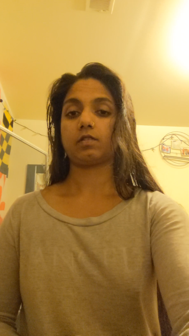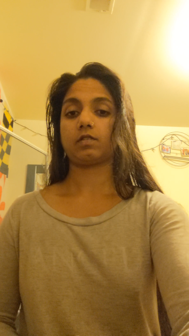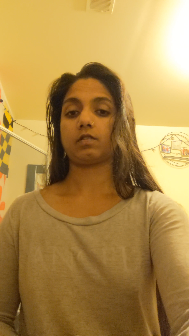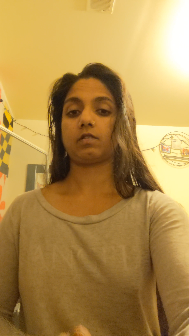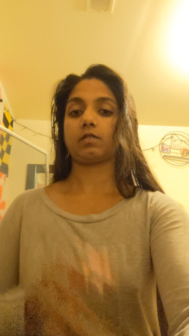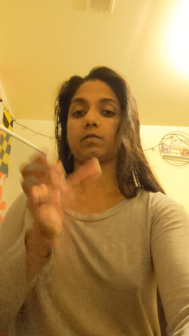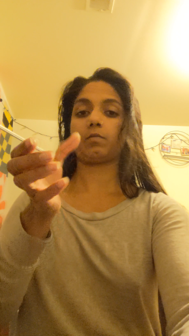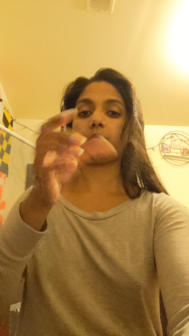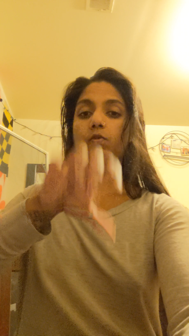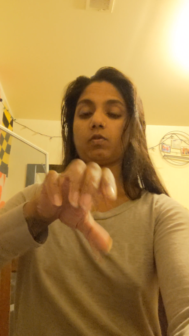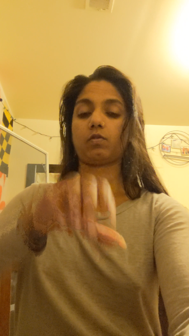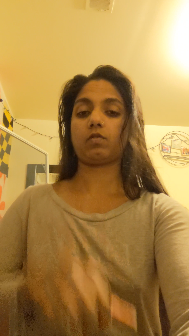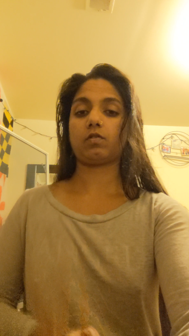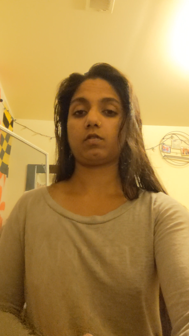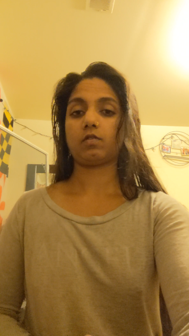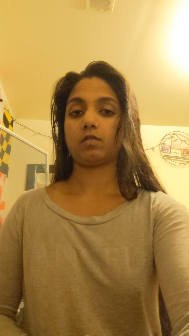pour